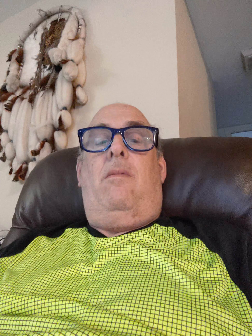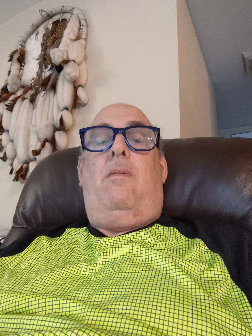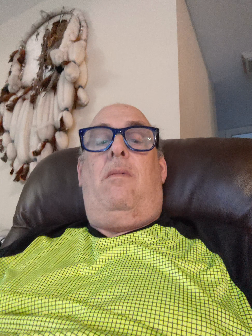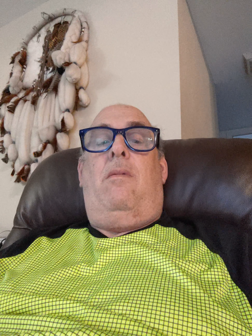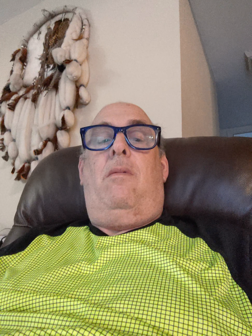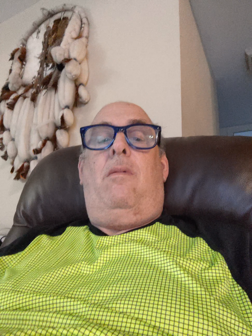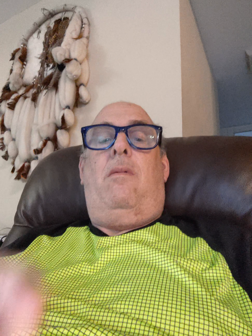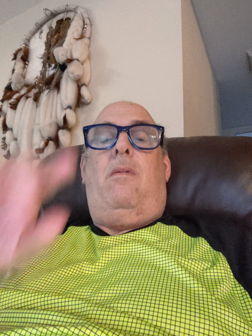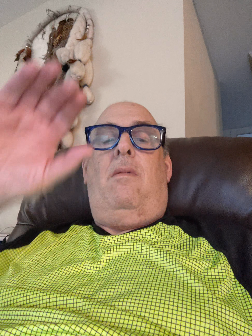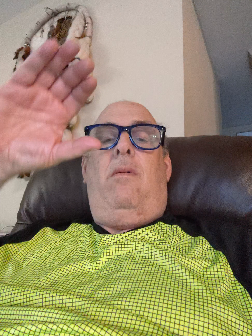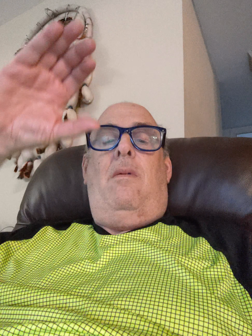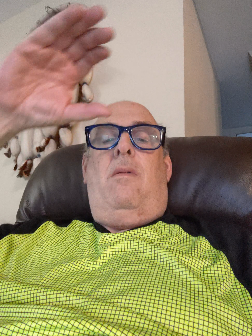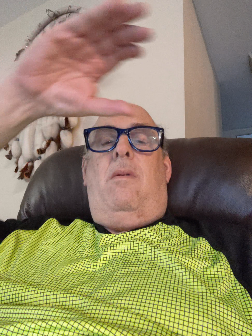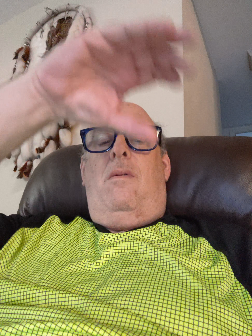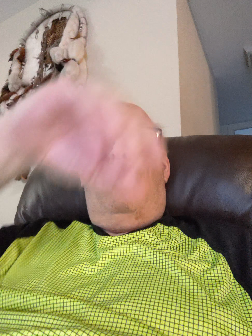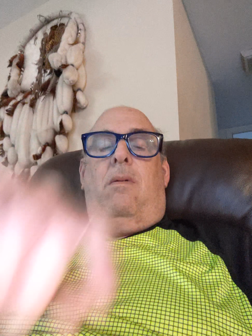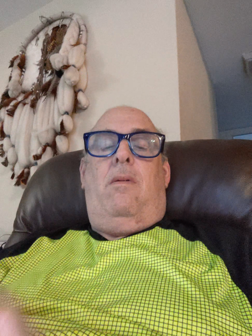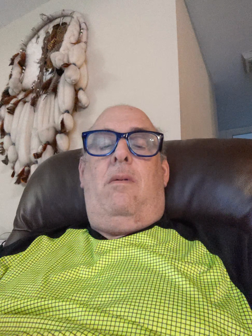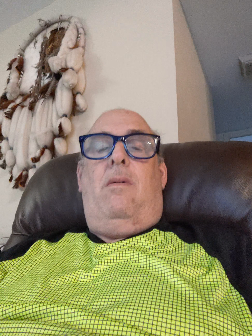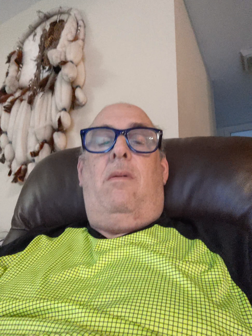cloud